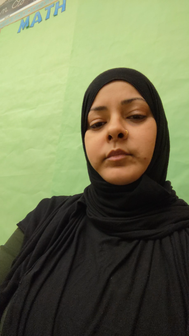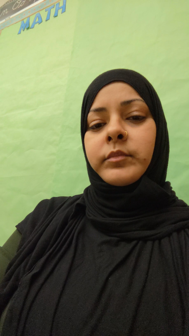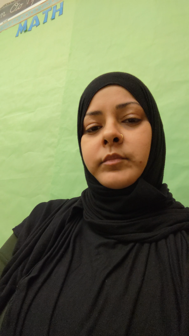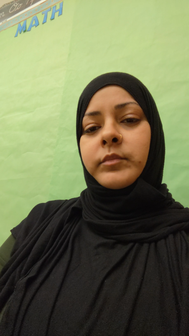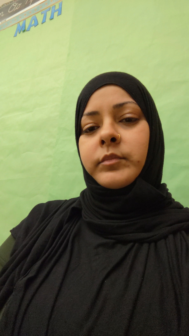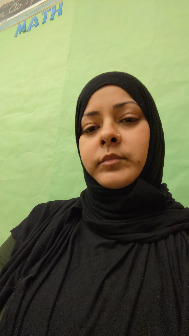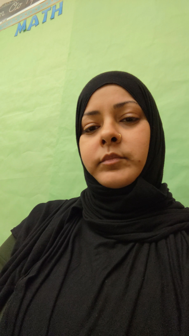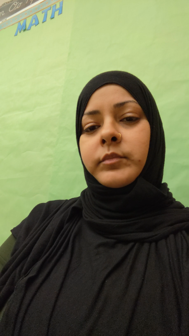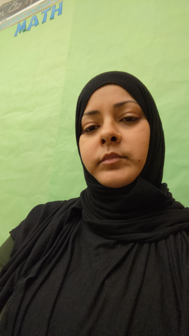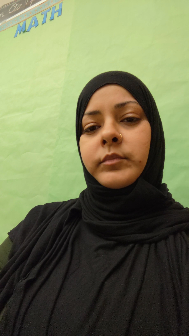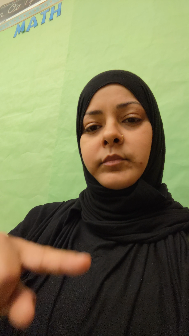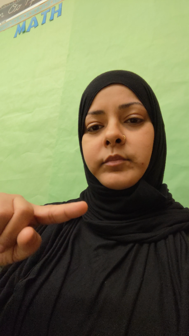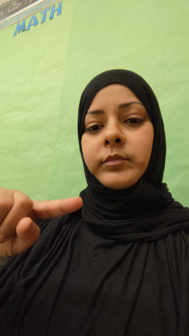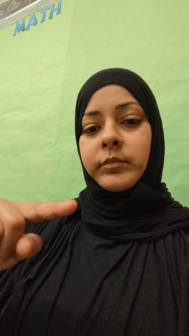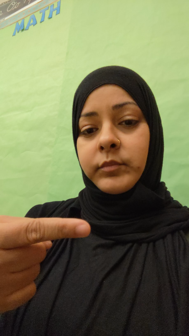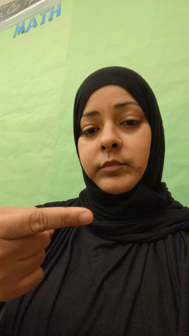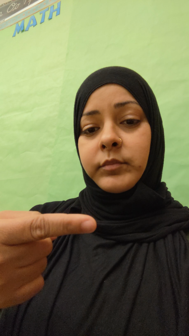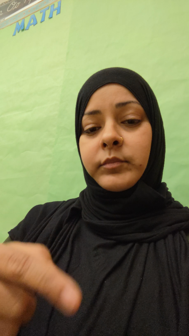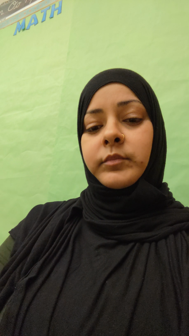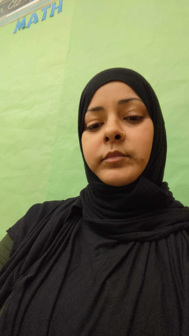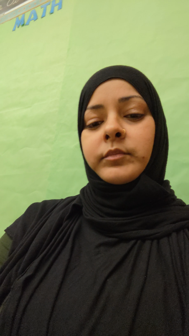hurt